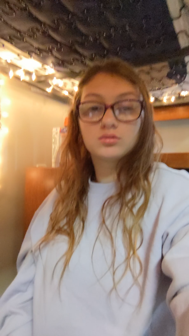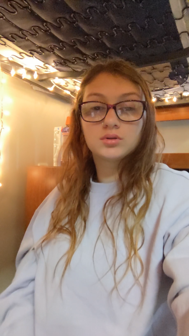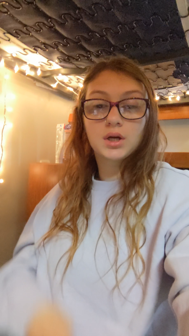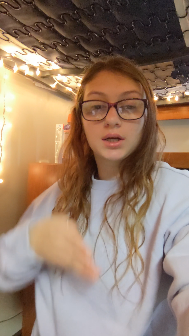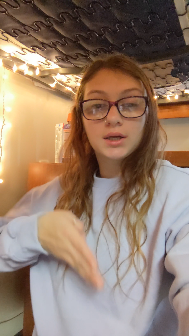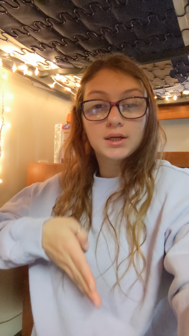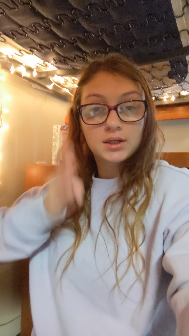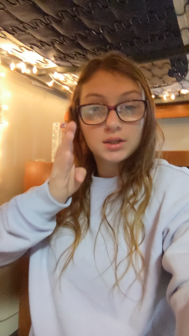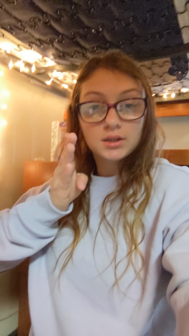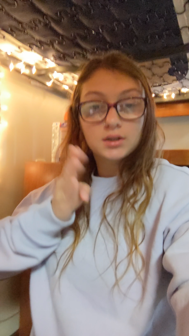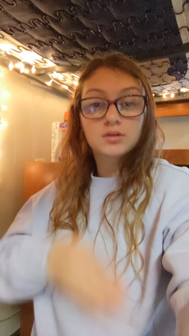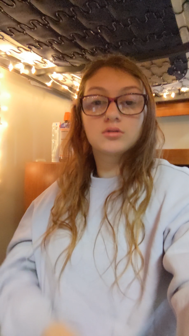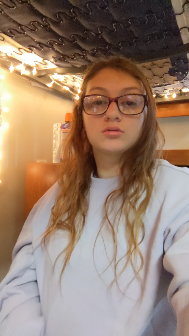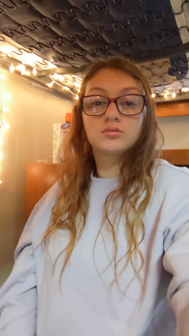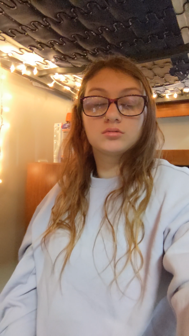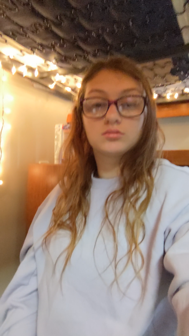kick